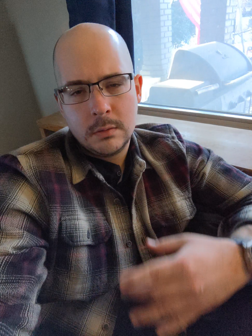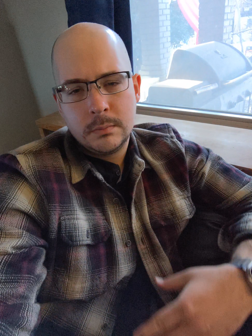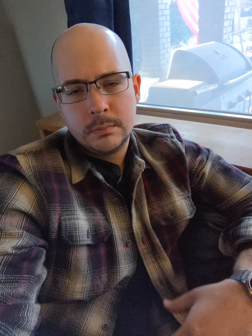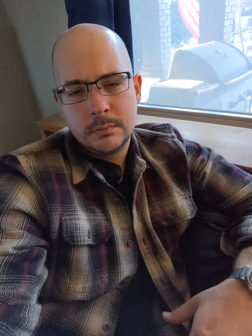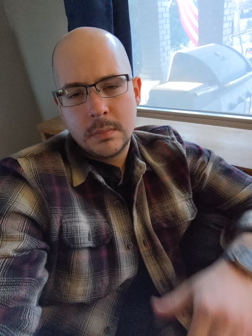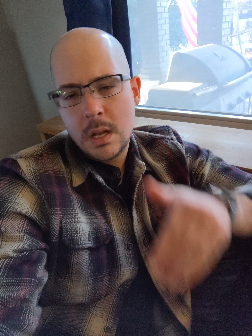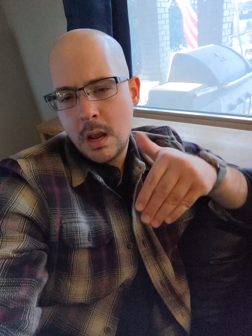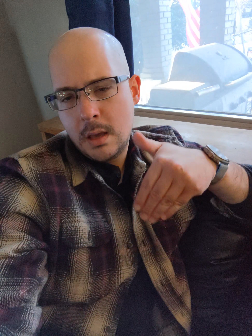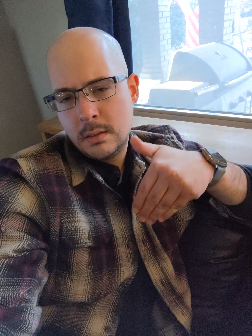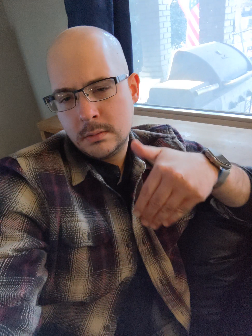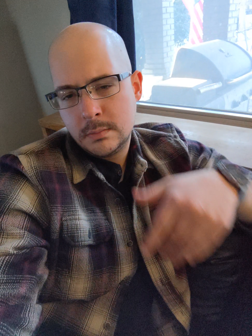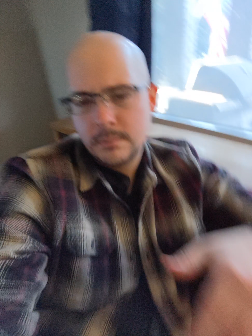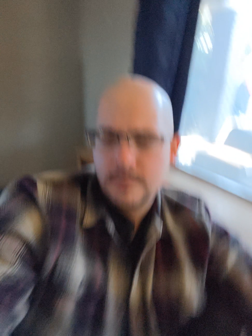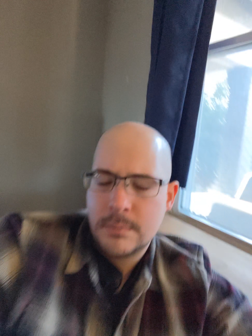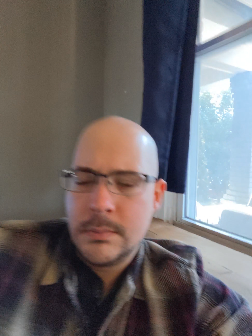night